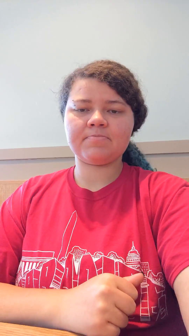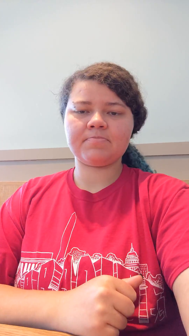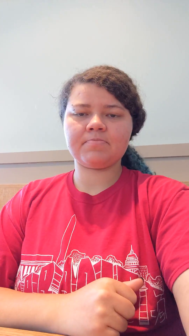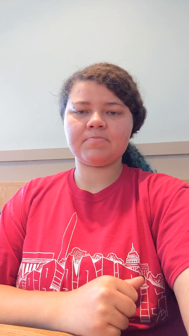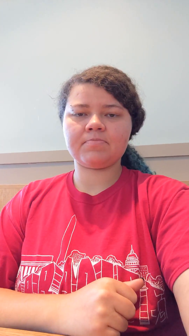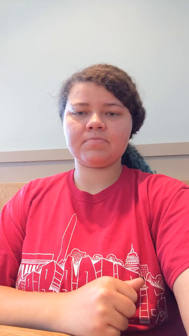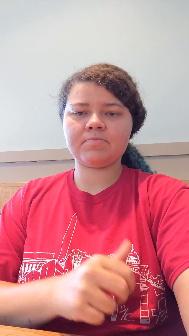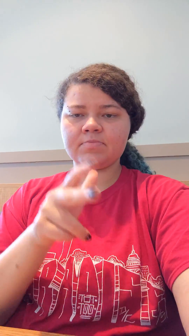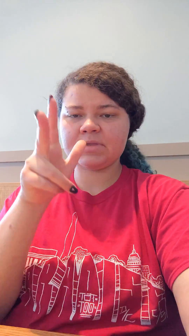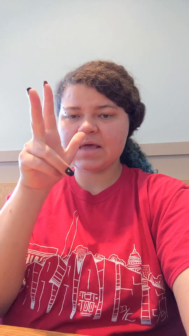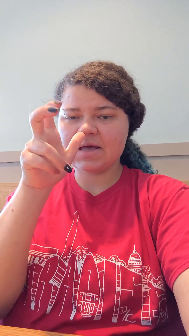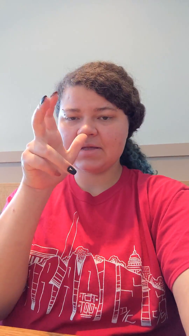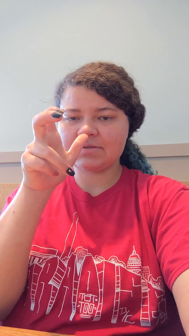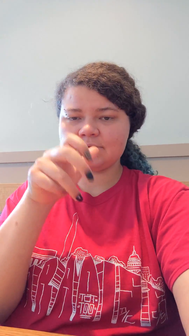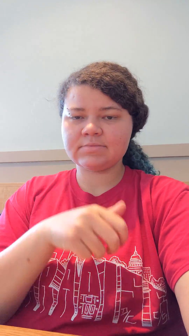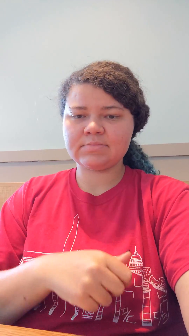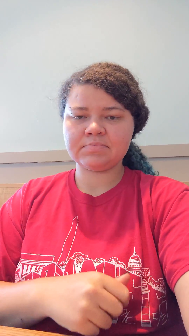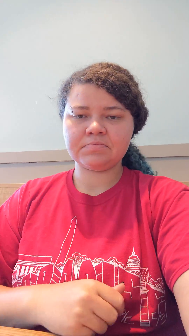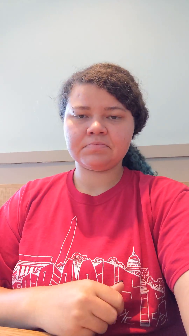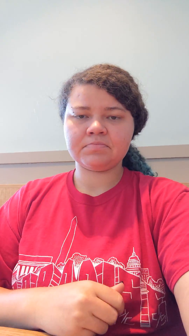ant